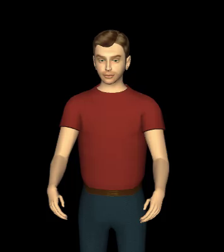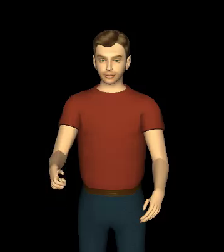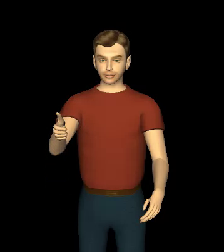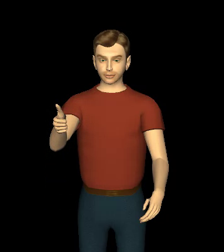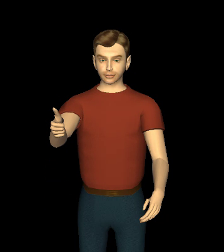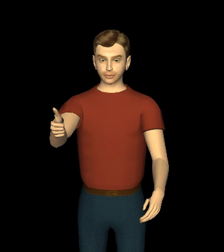1